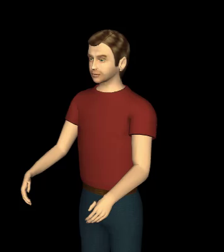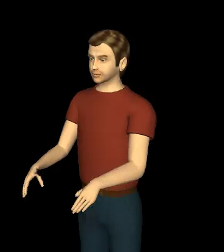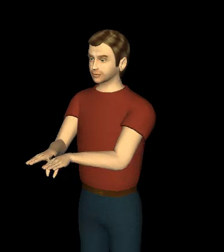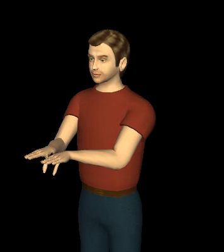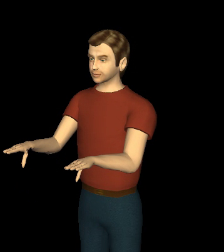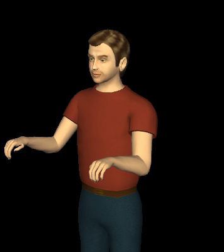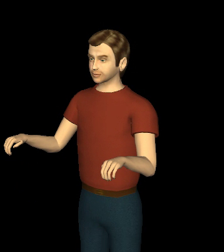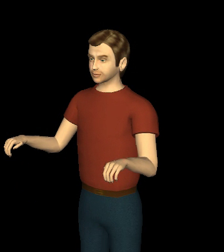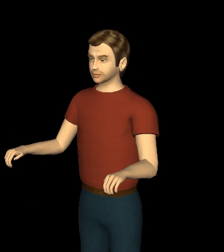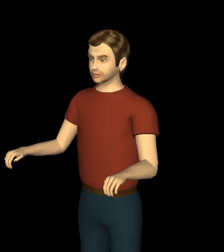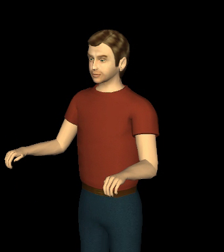أريكة